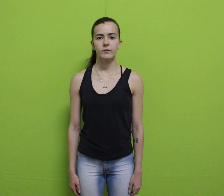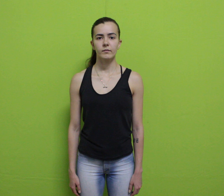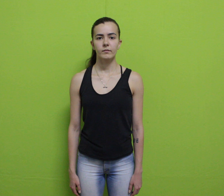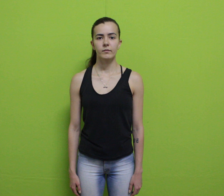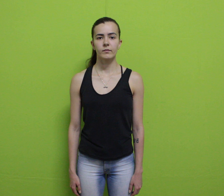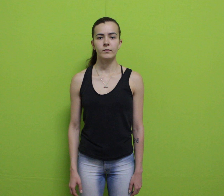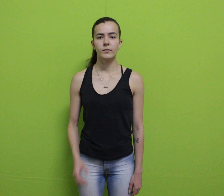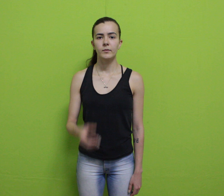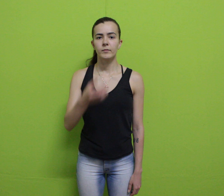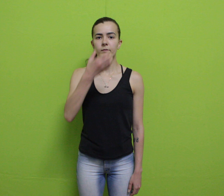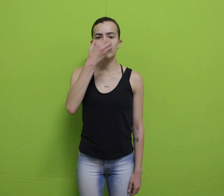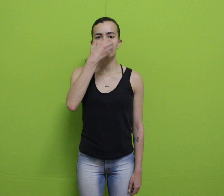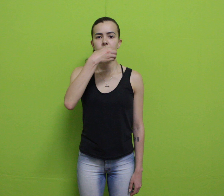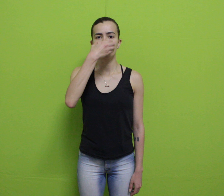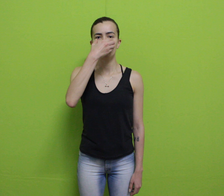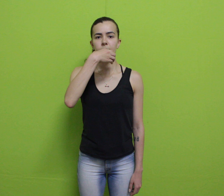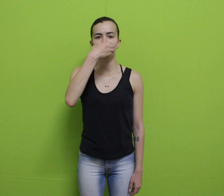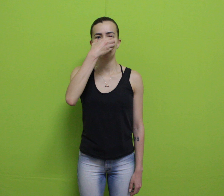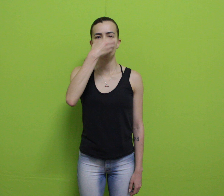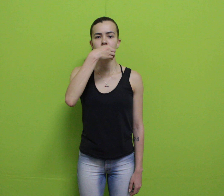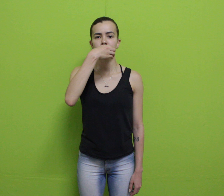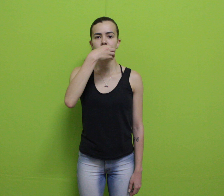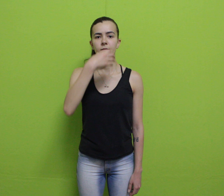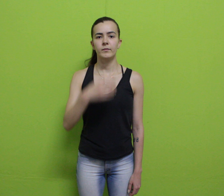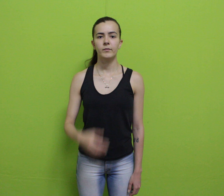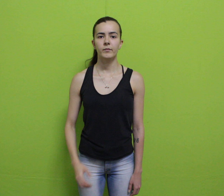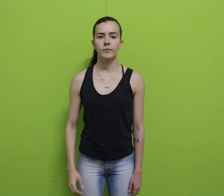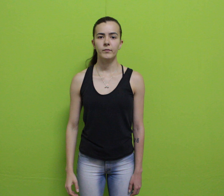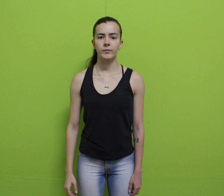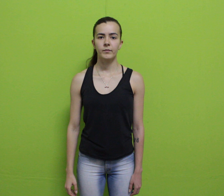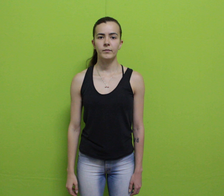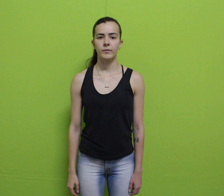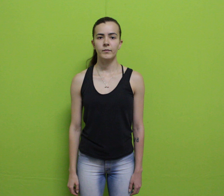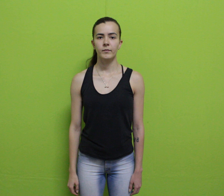maçã